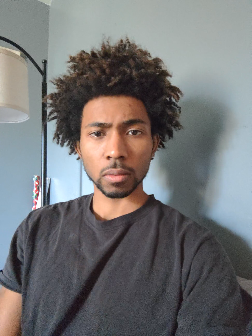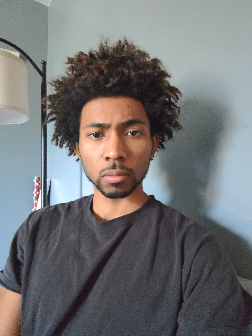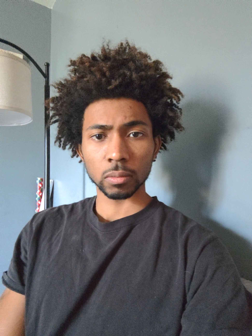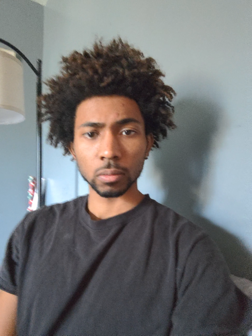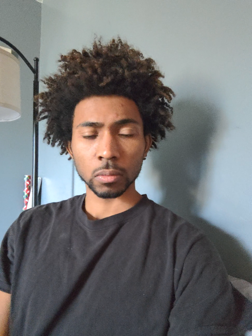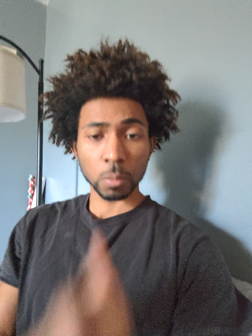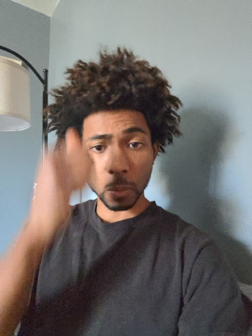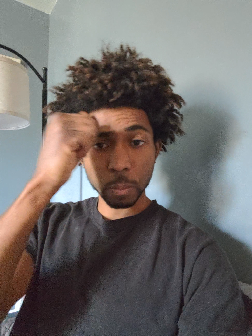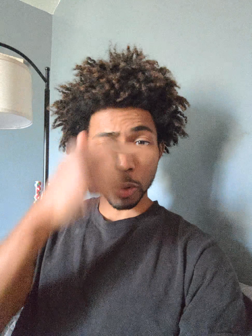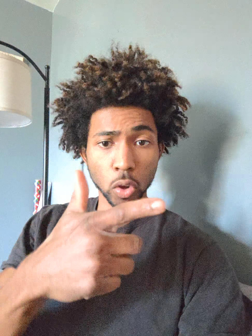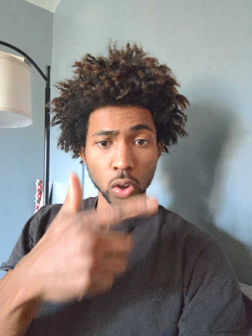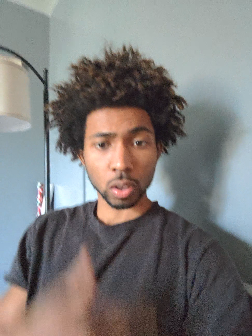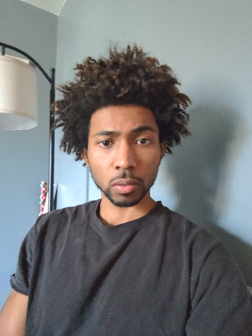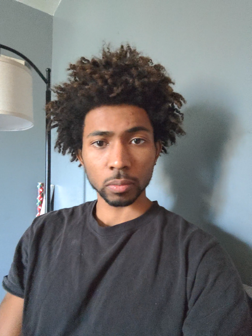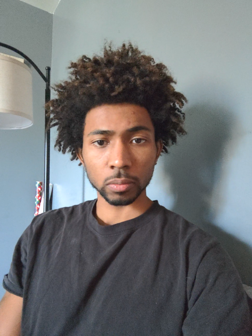brother